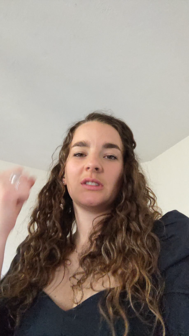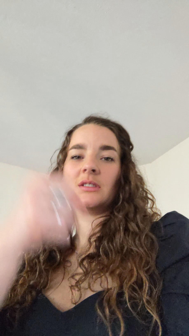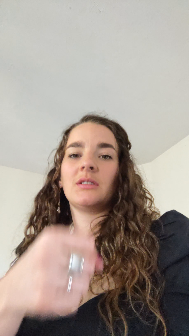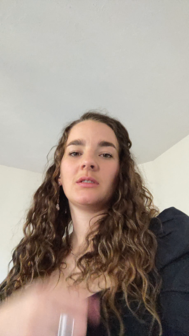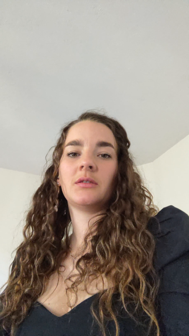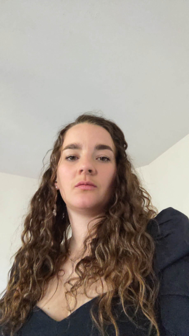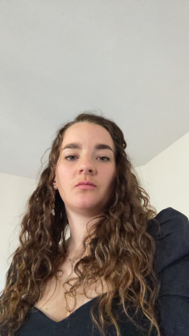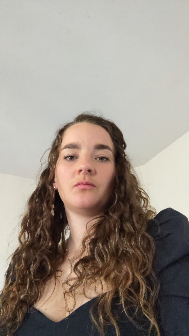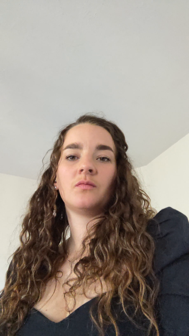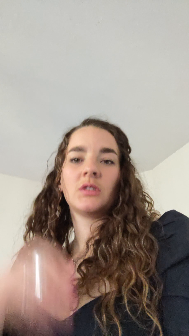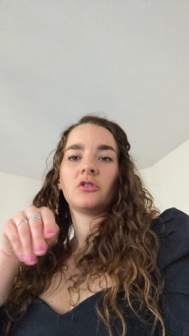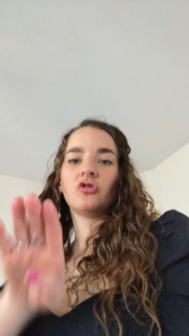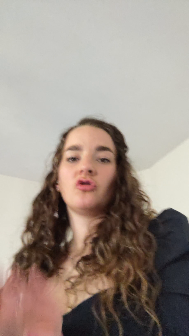enter